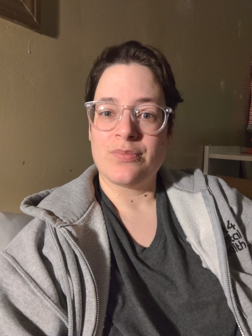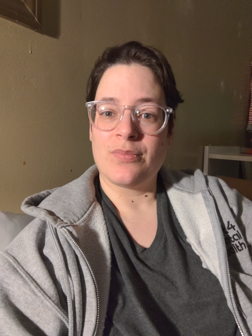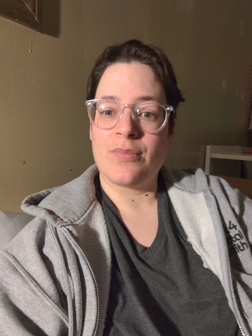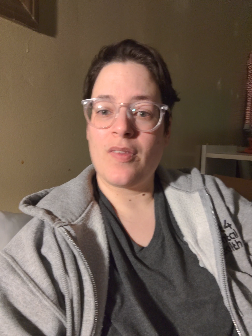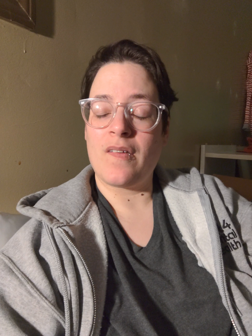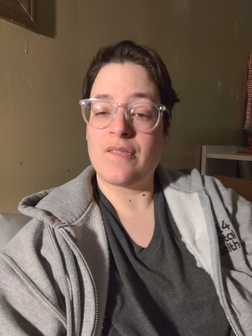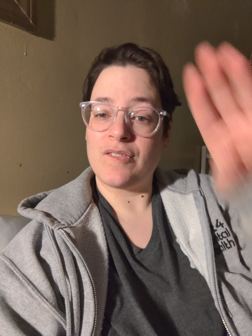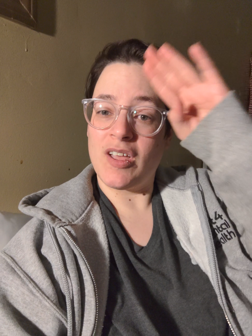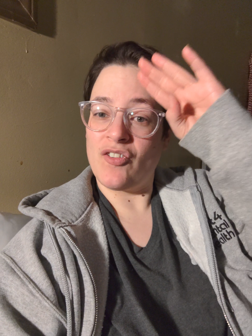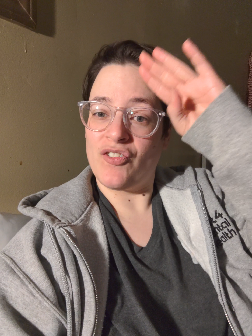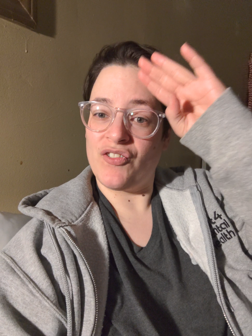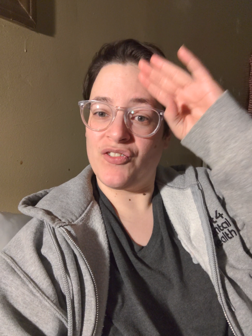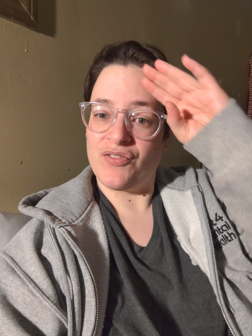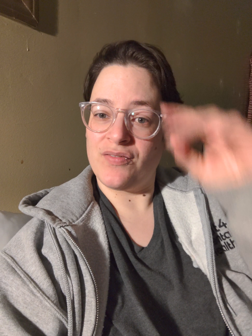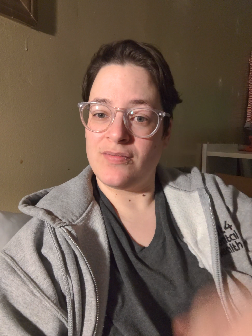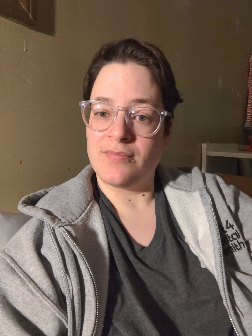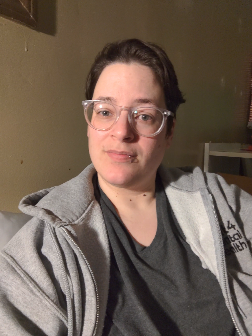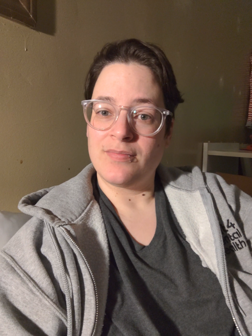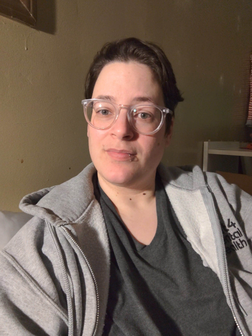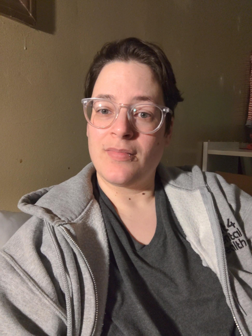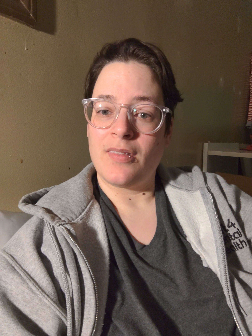fireman